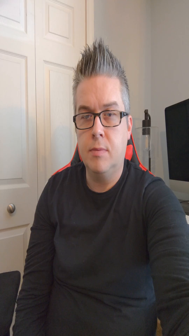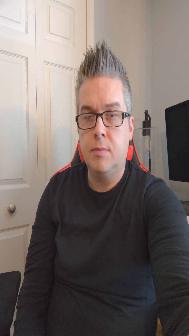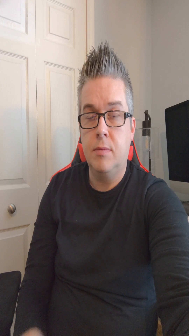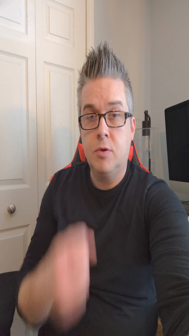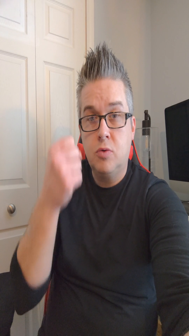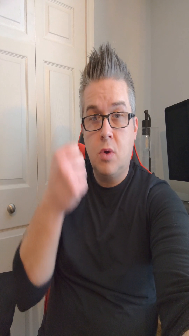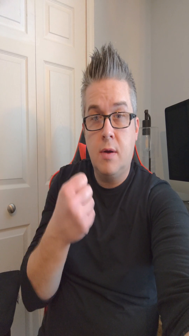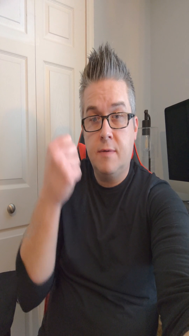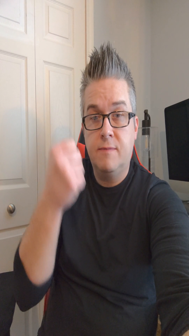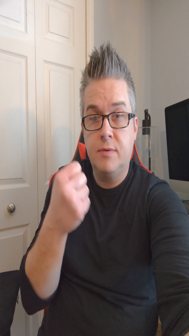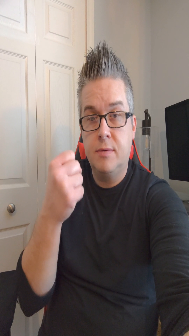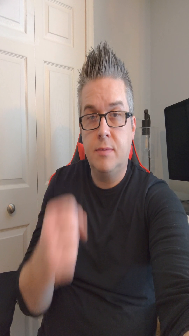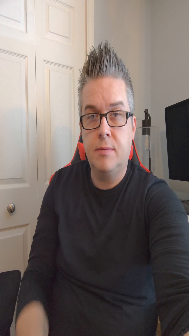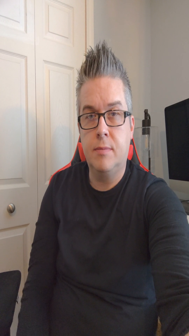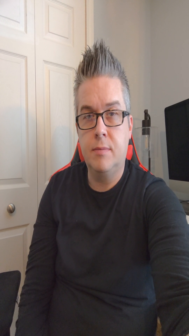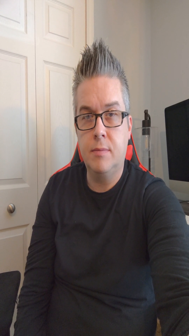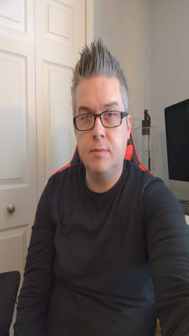car